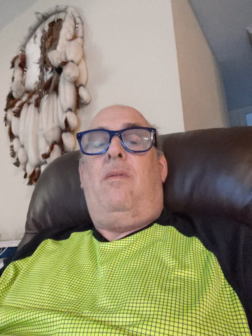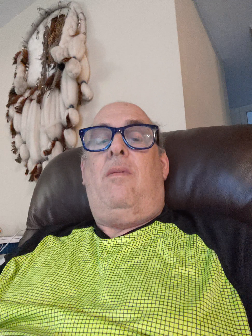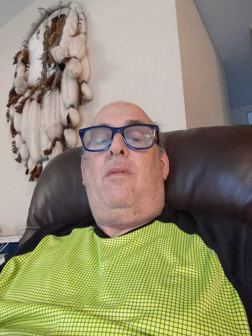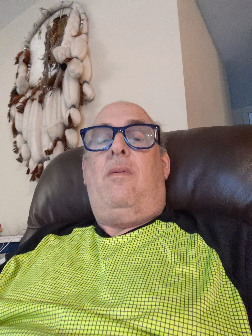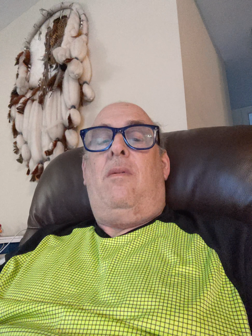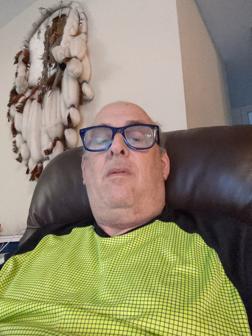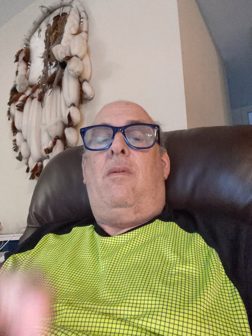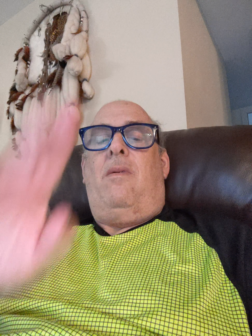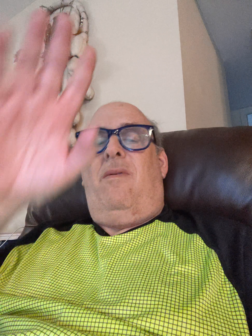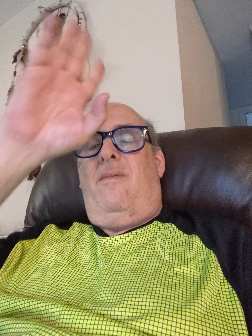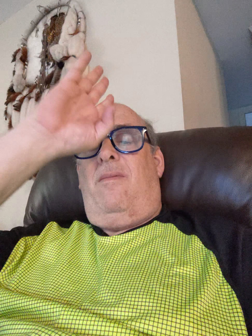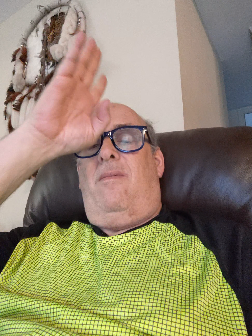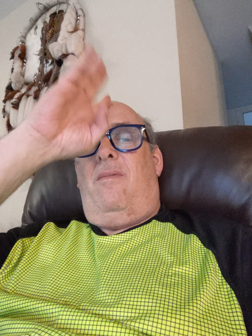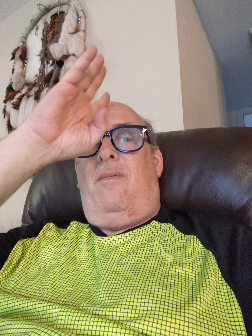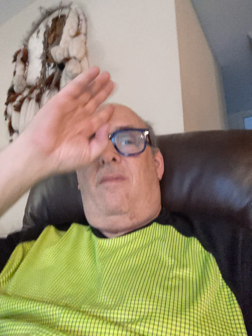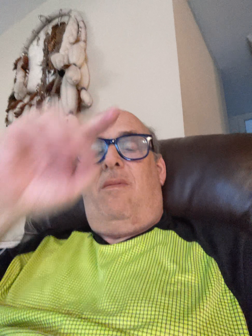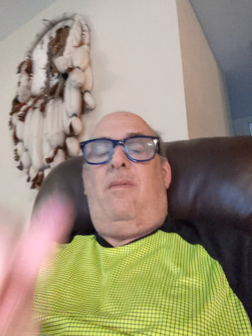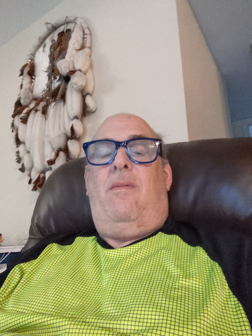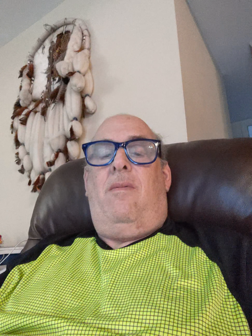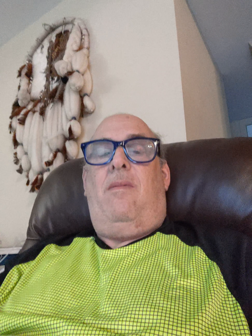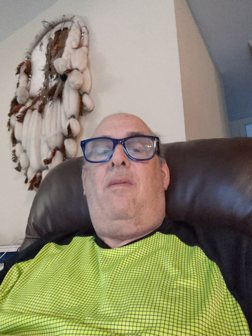fireman